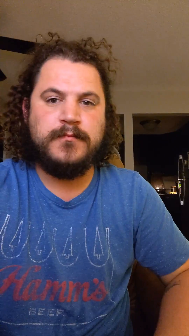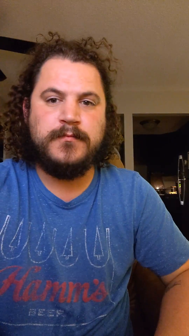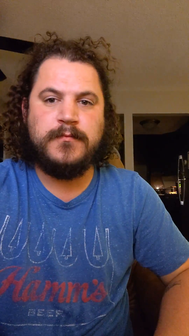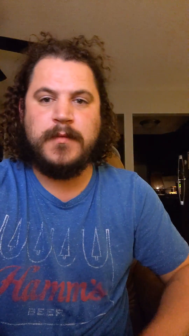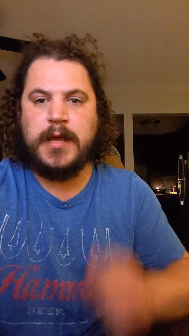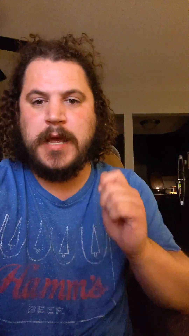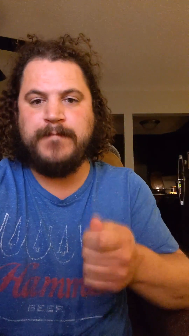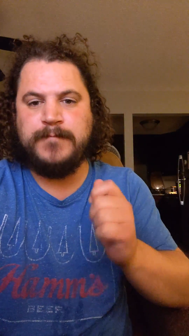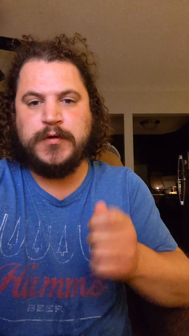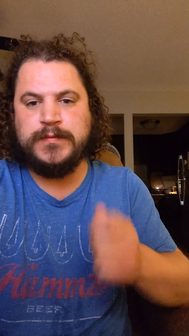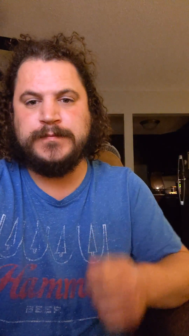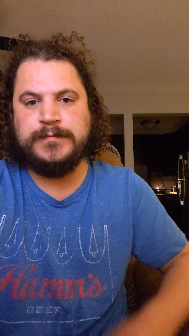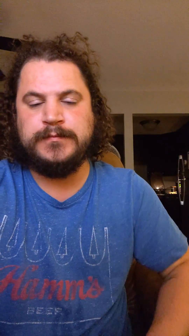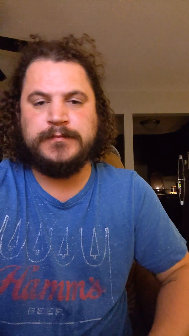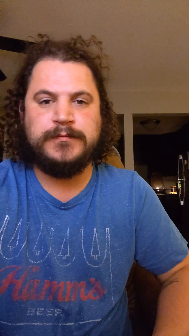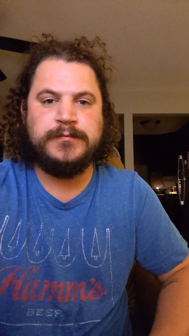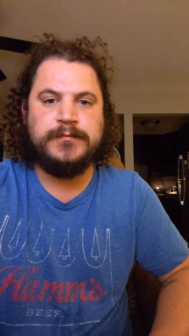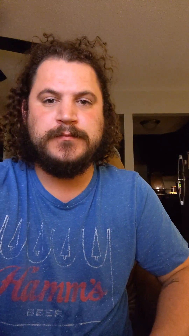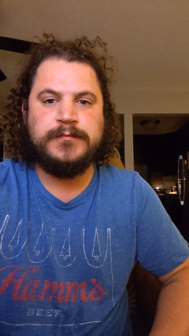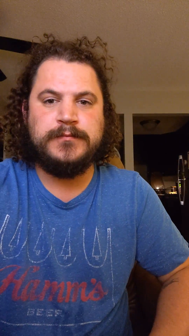hammer